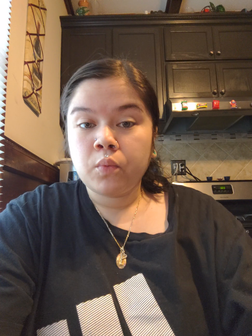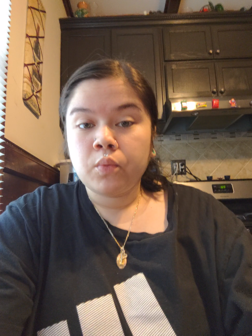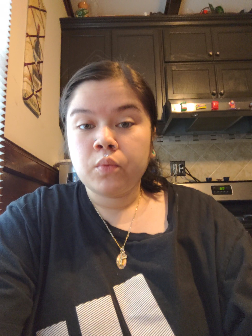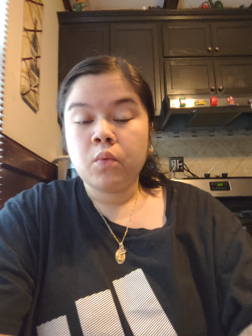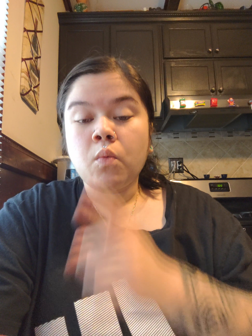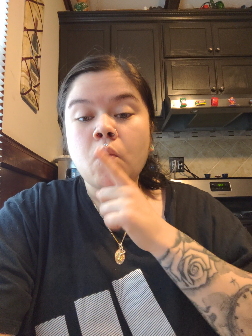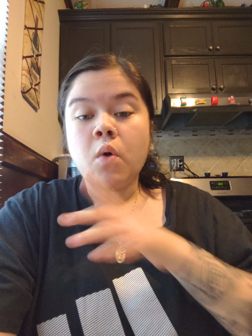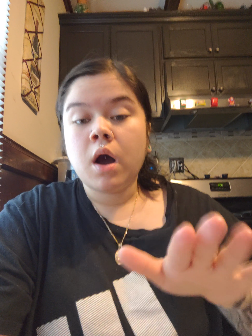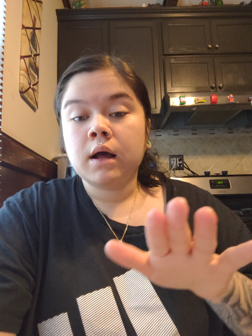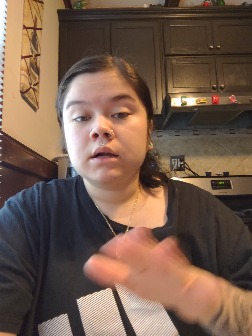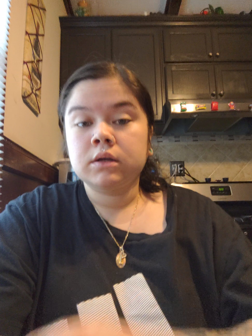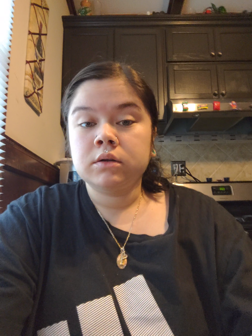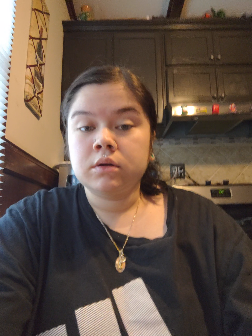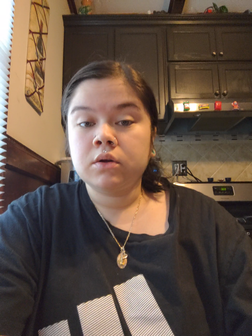quiet